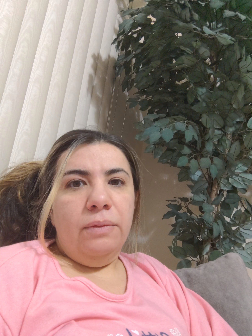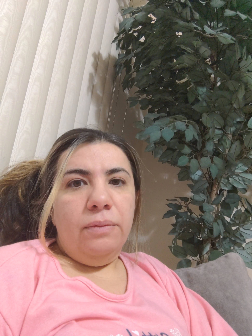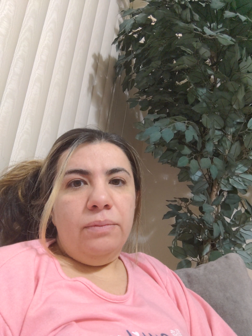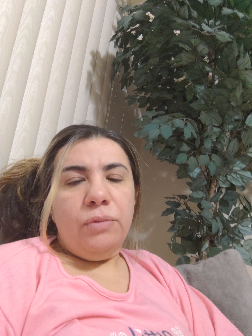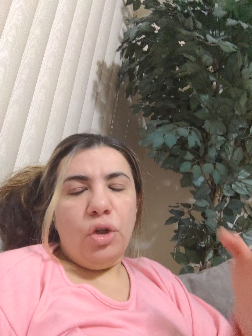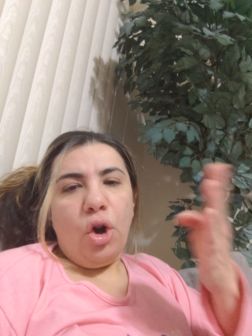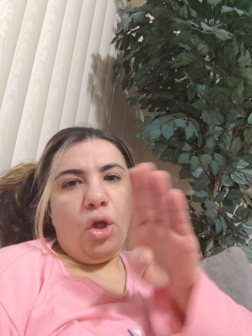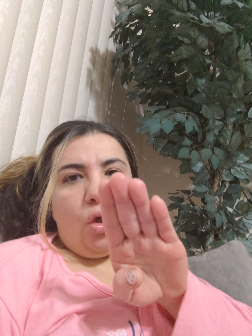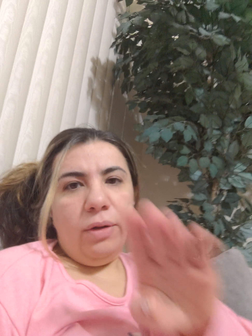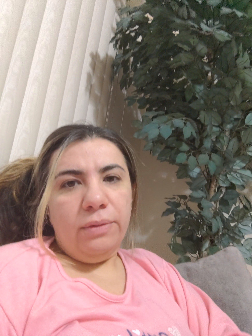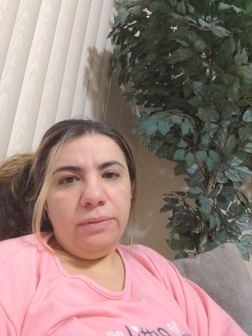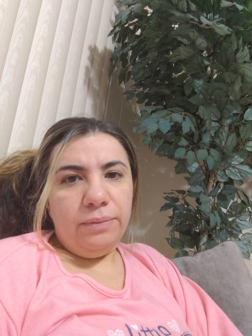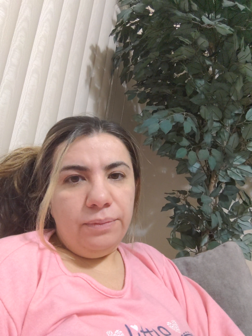close